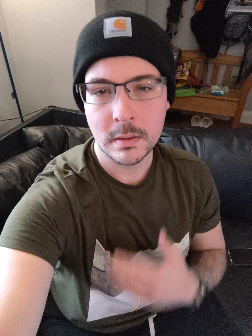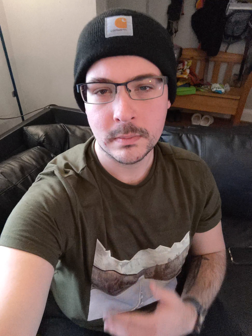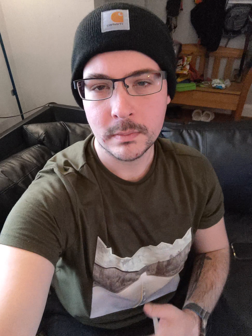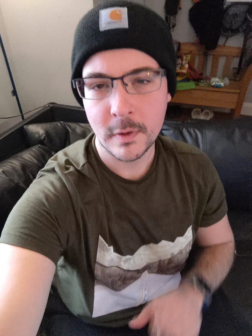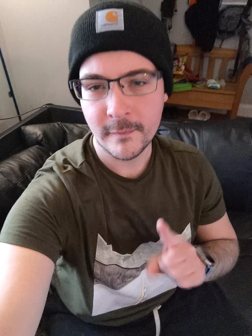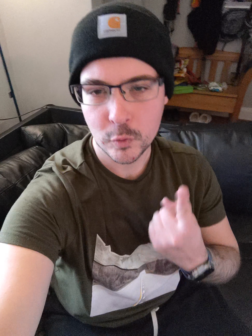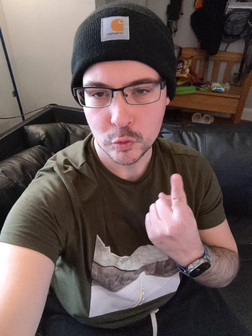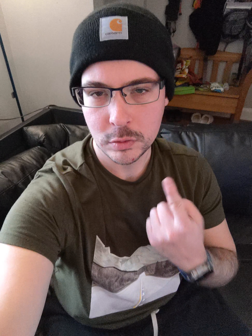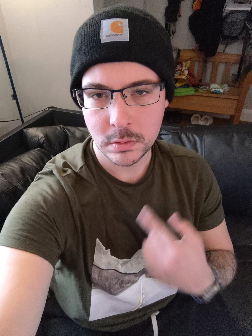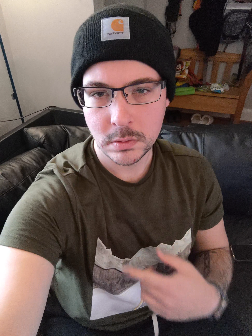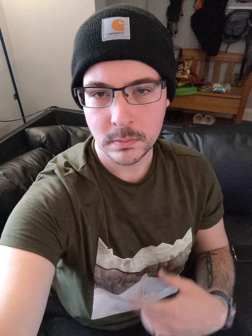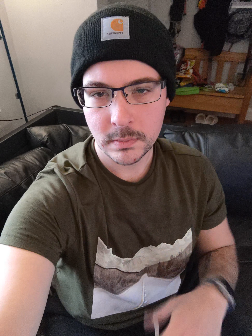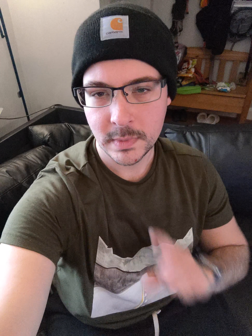first